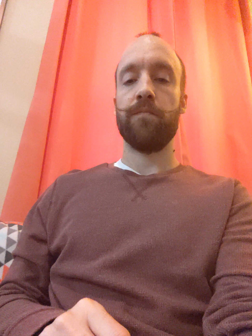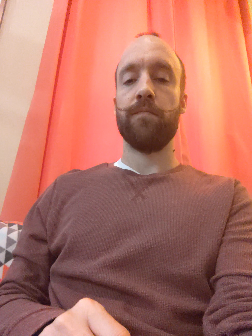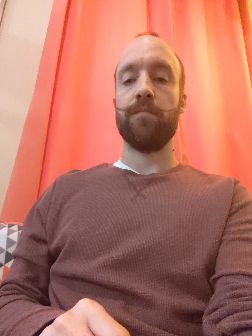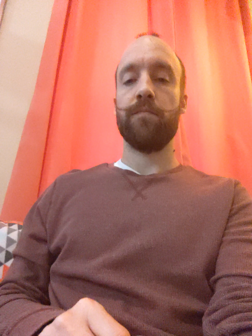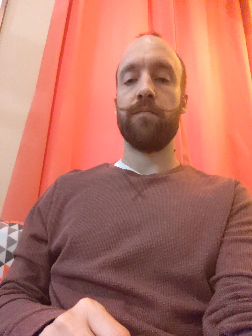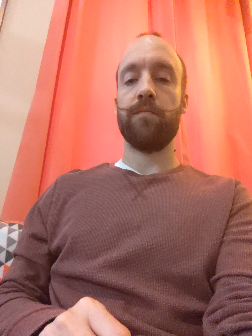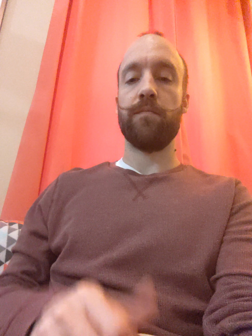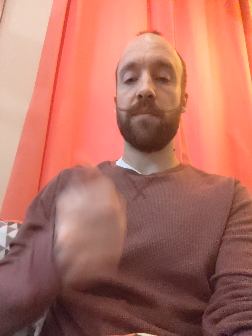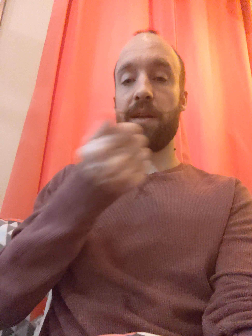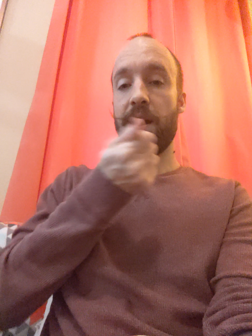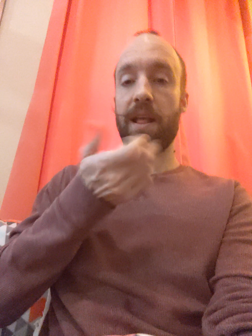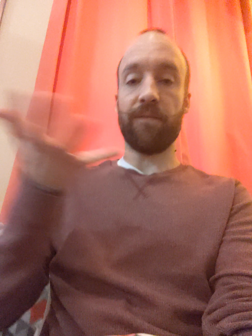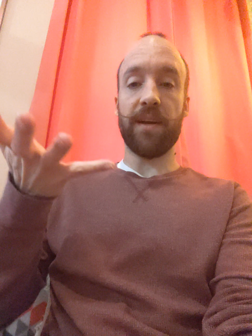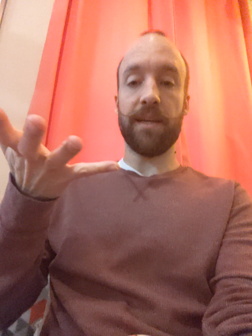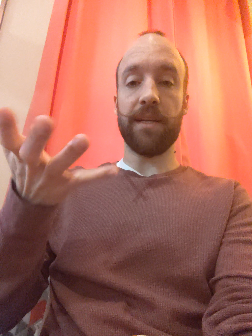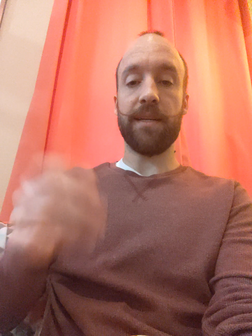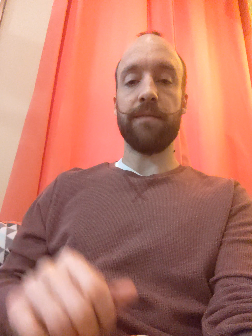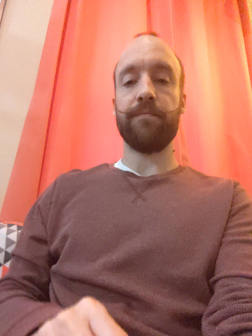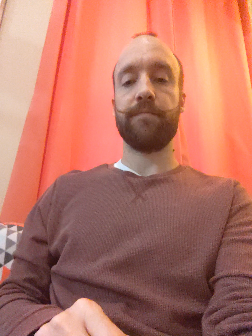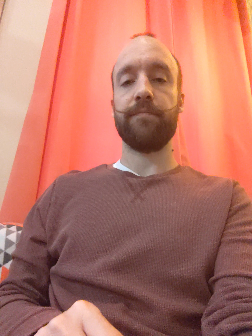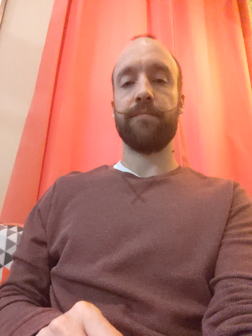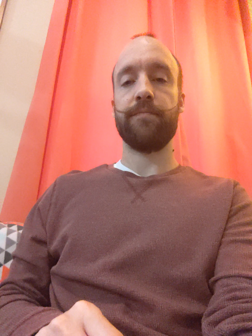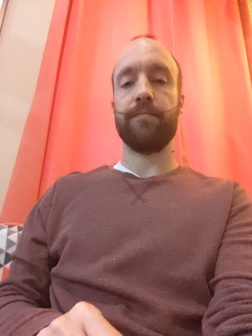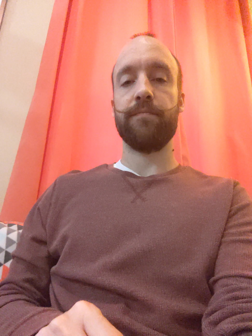every